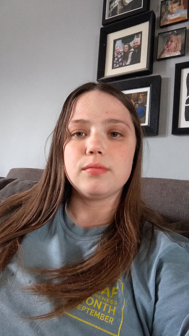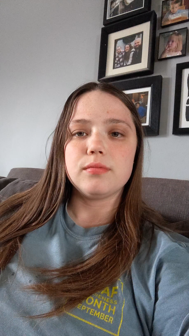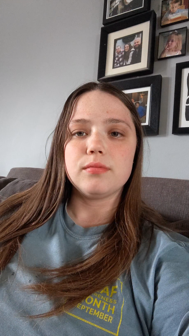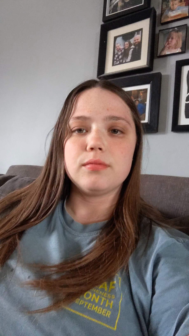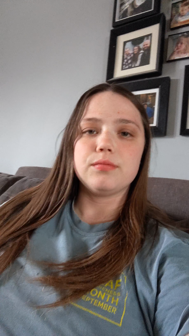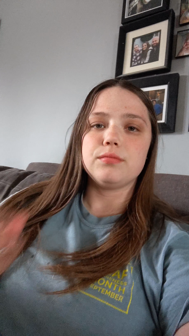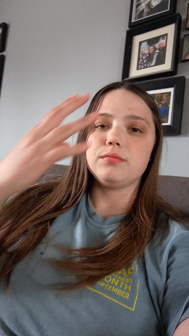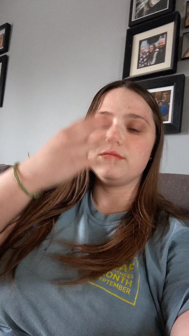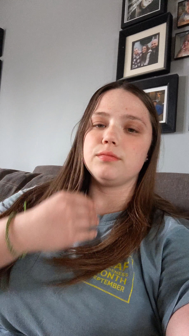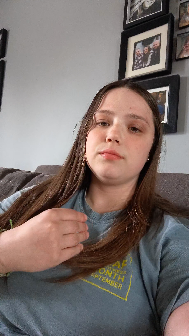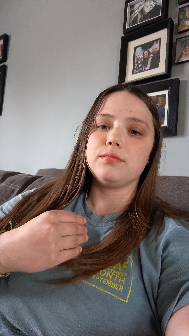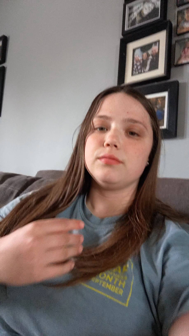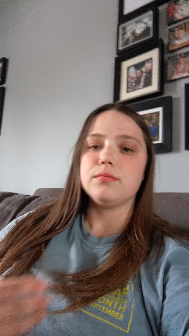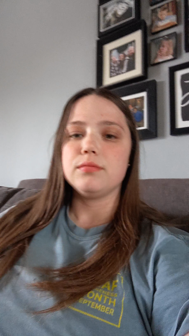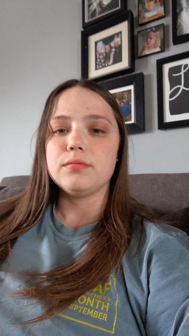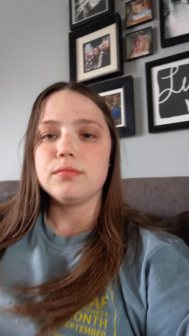asleep